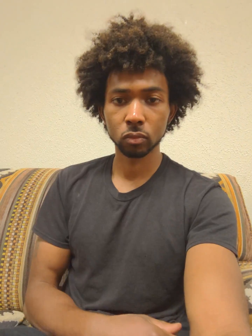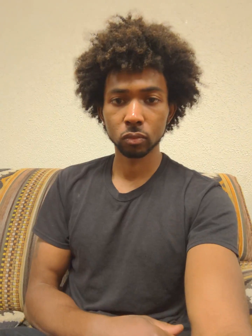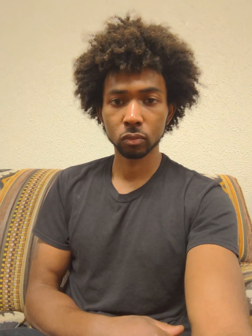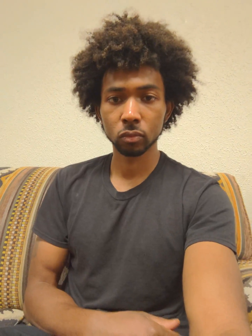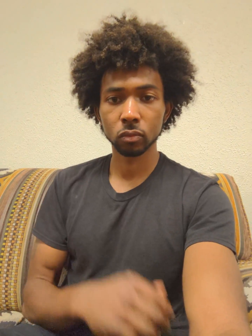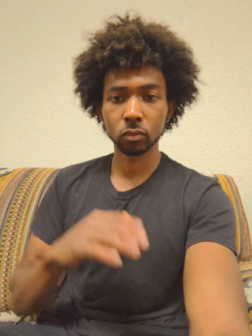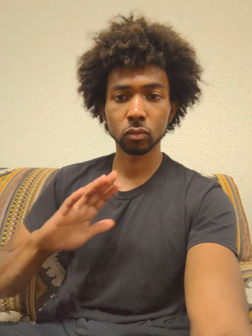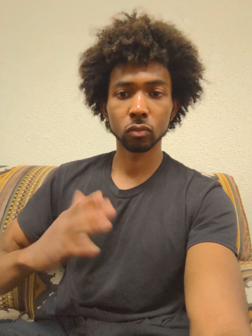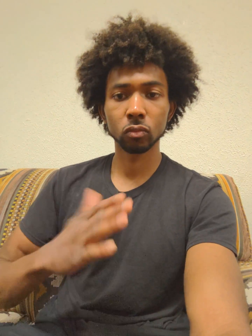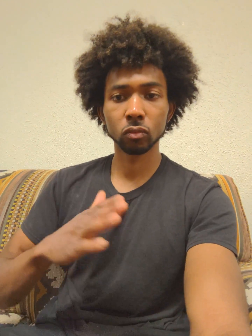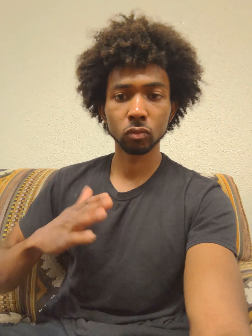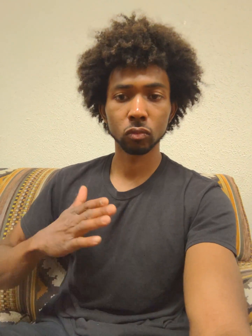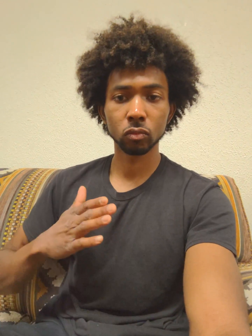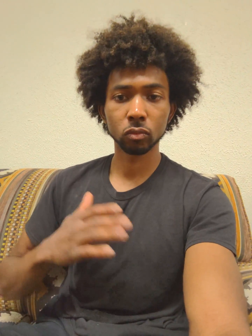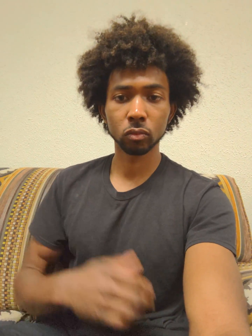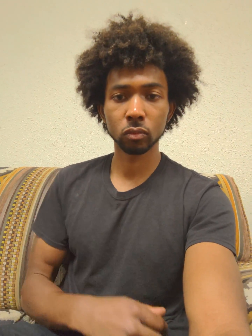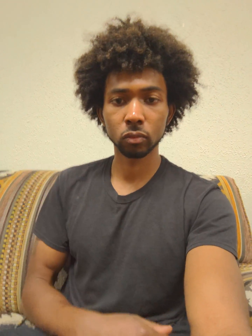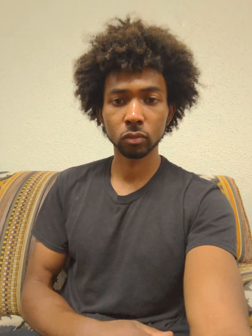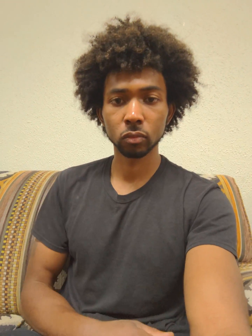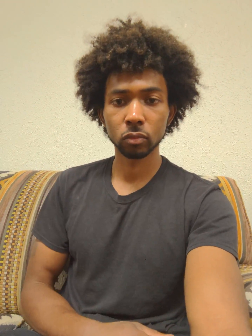cook